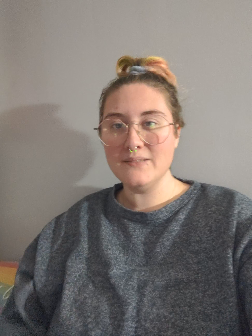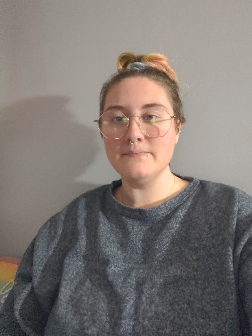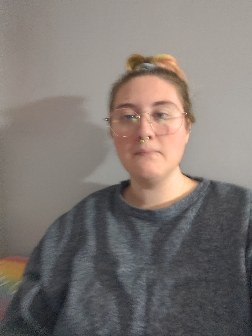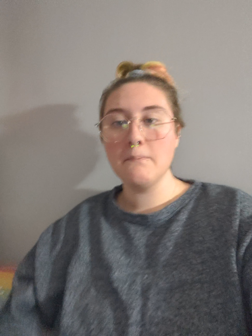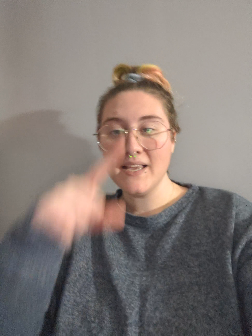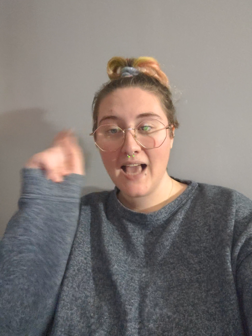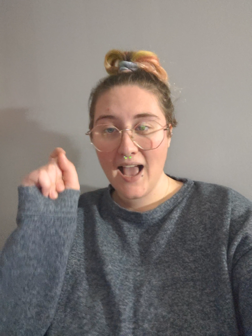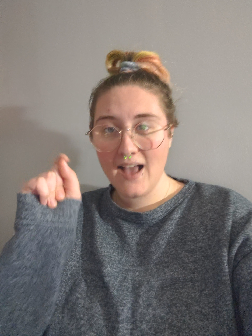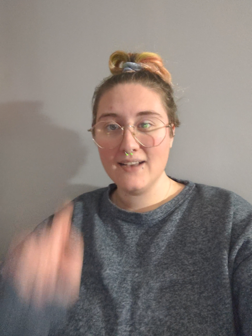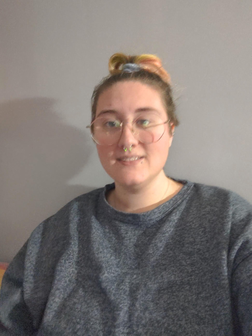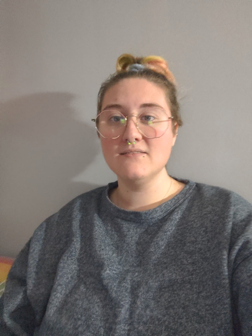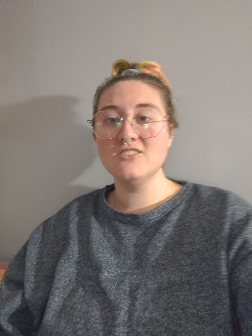because